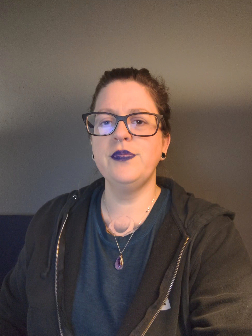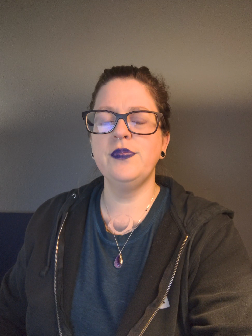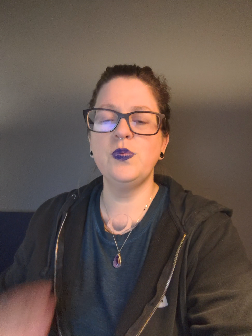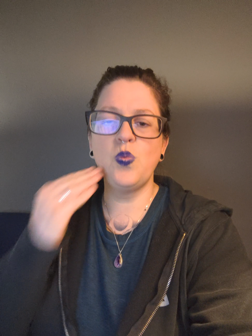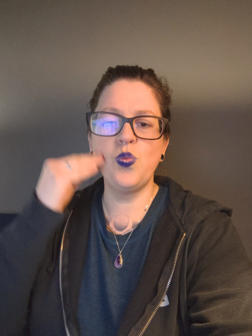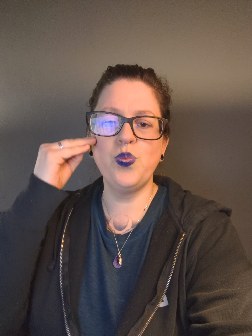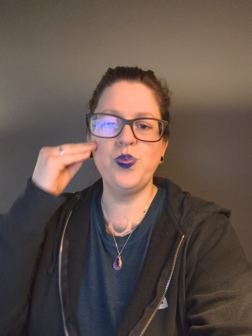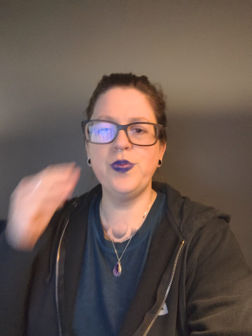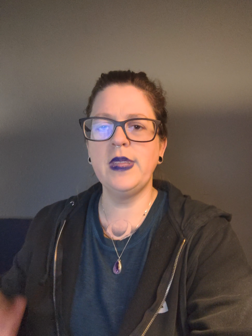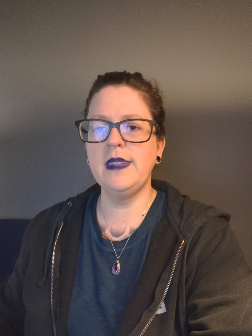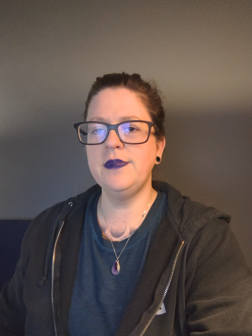home